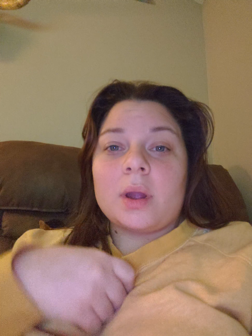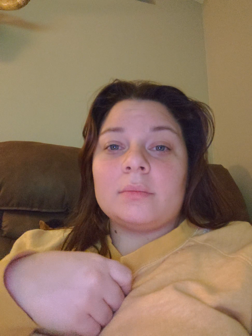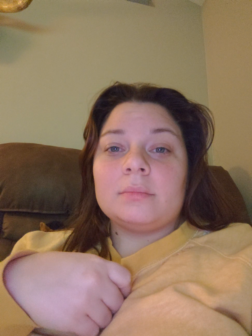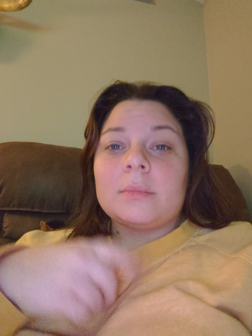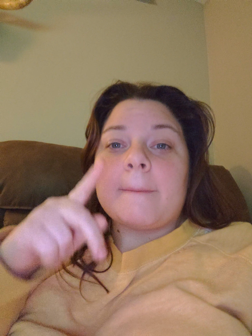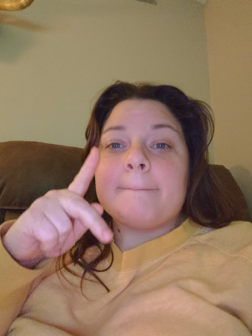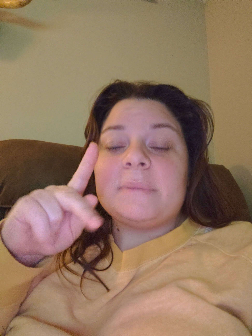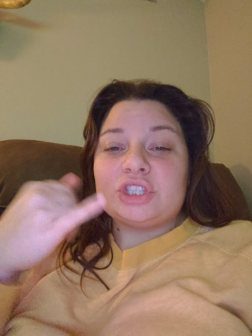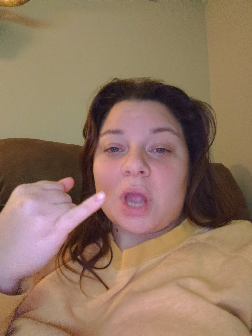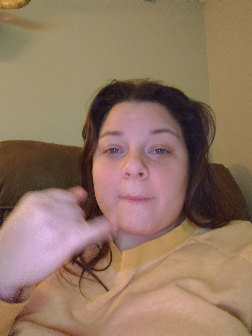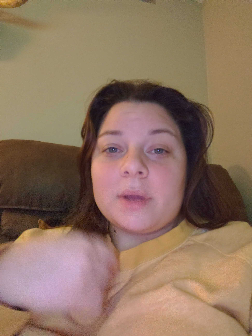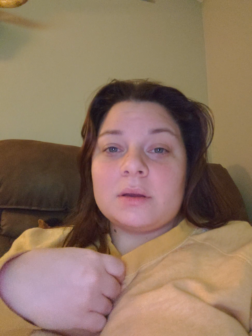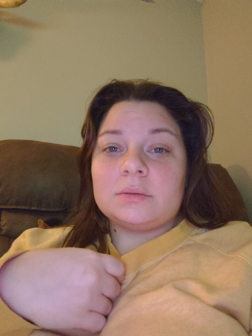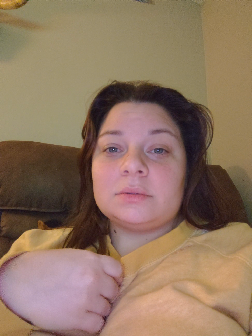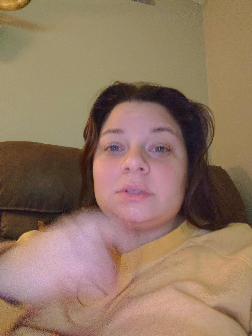pajamas